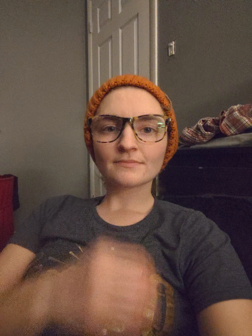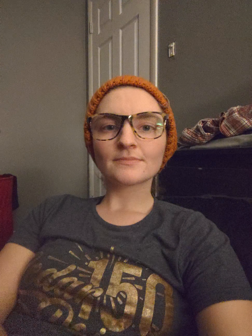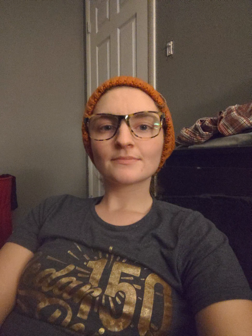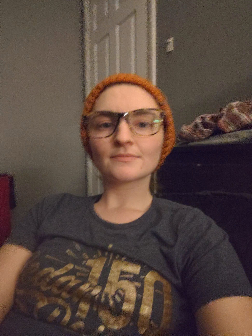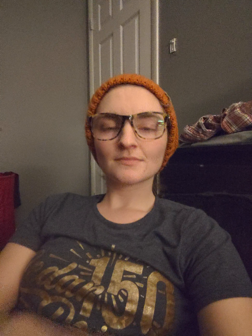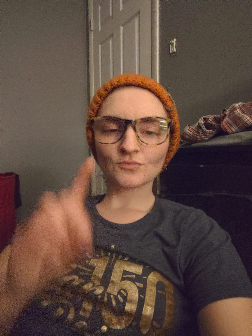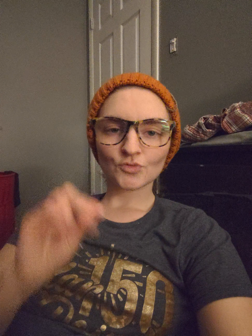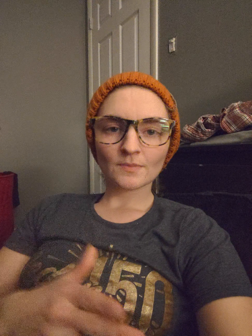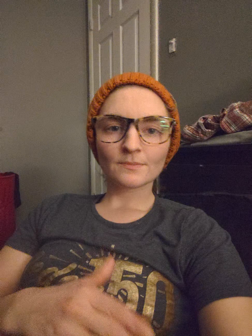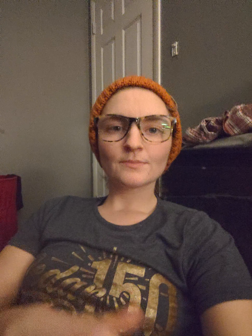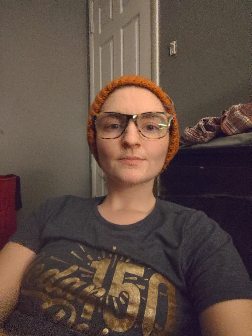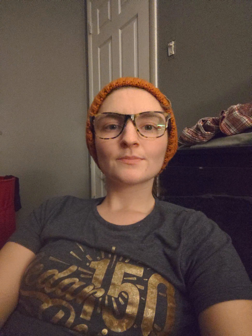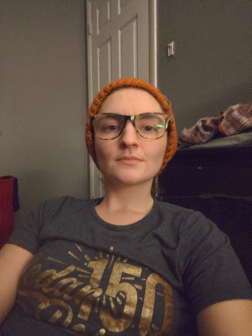dog